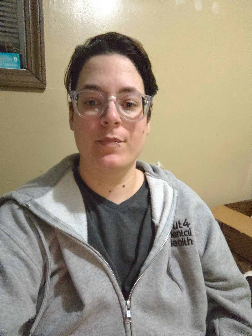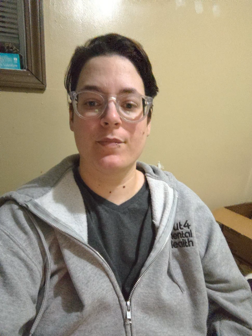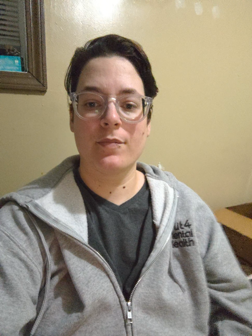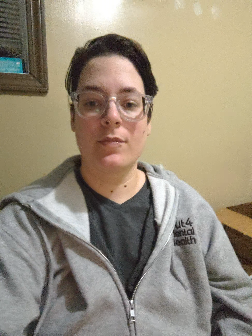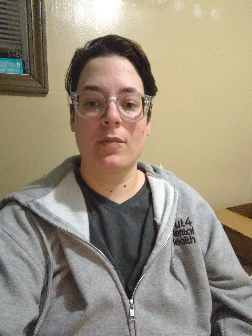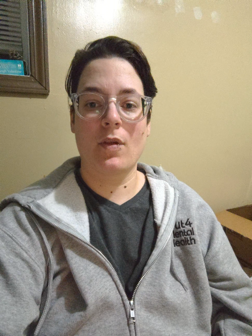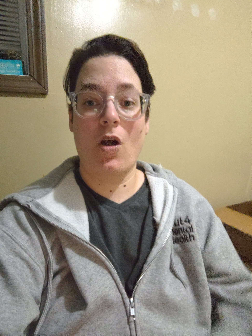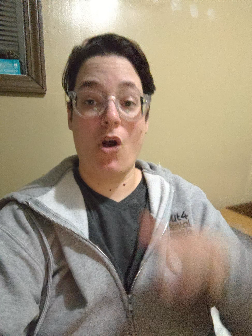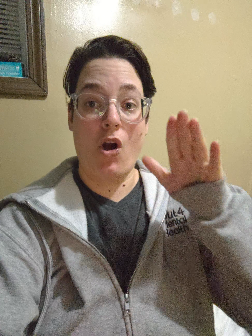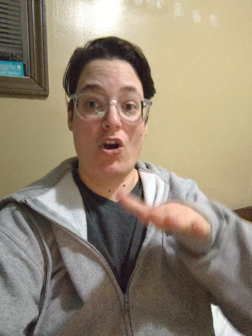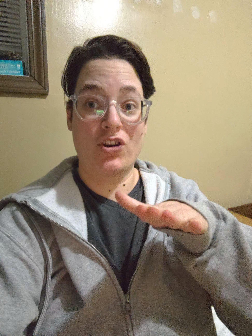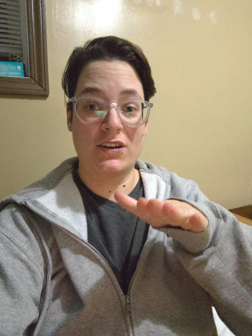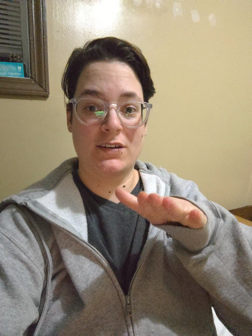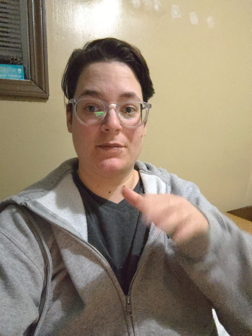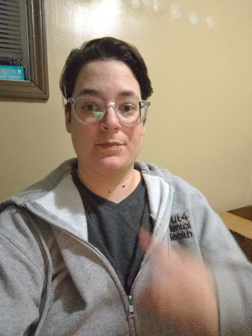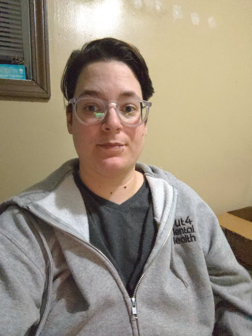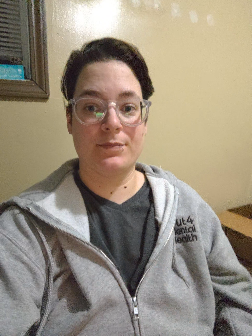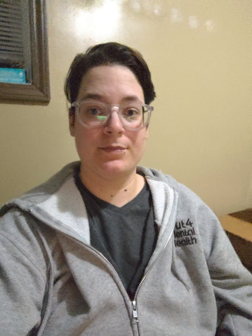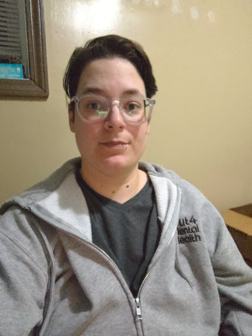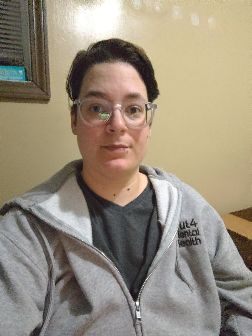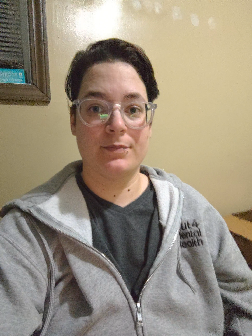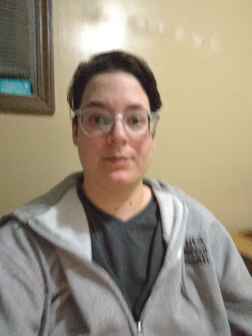on